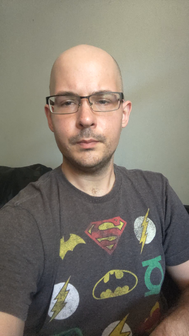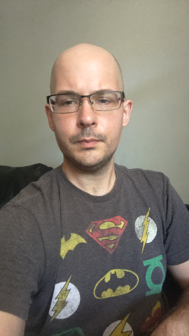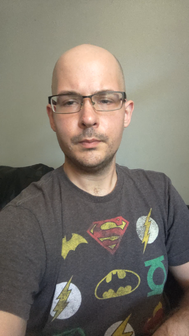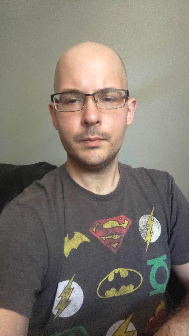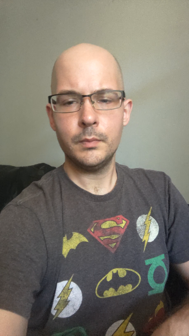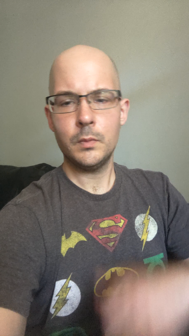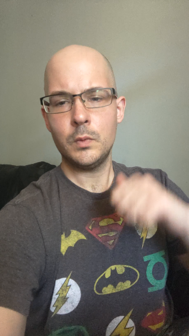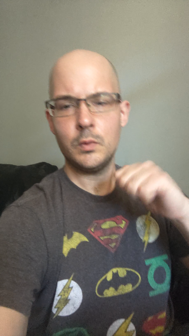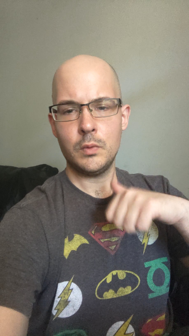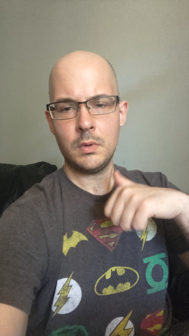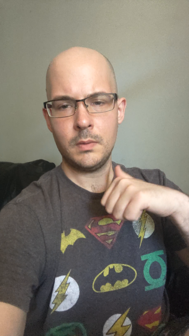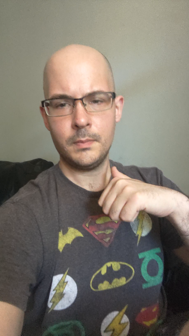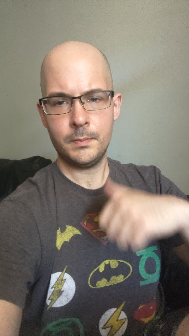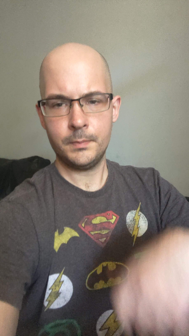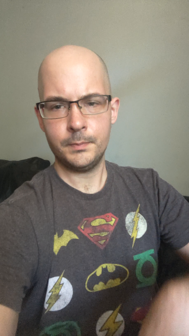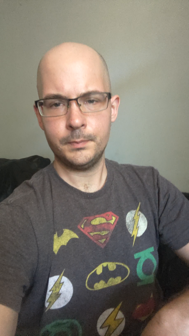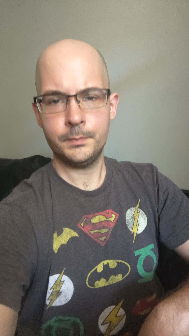rock